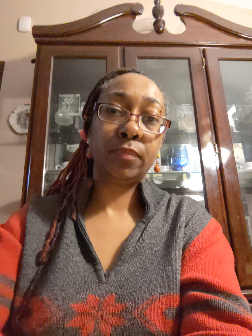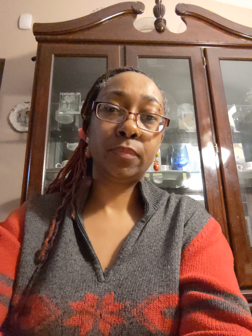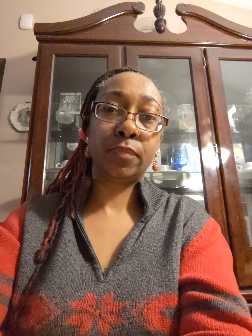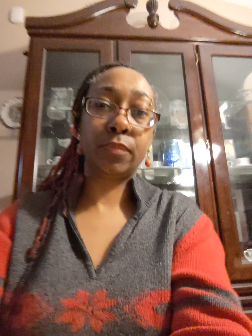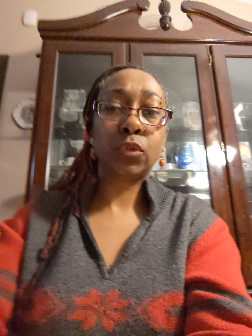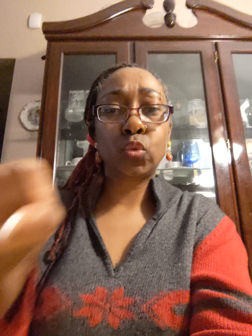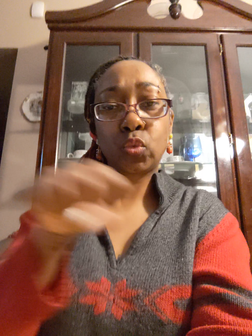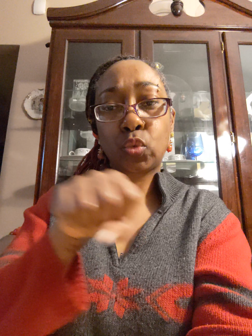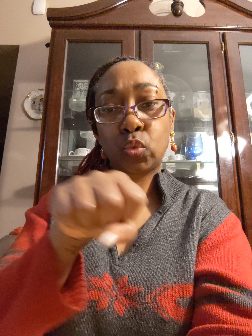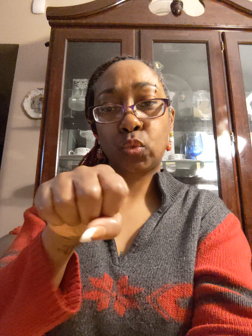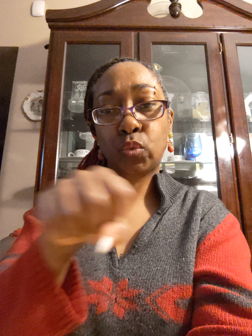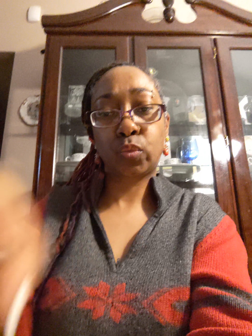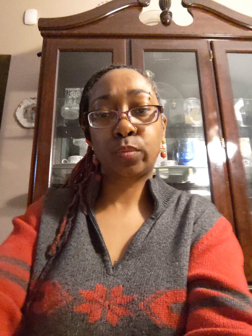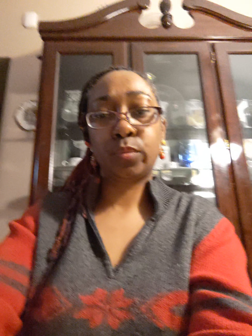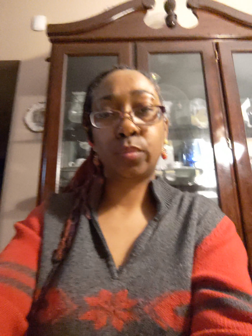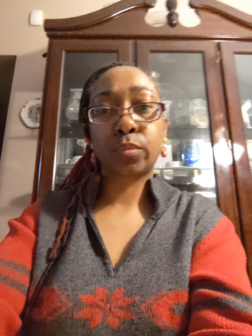shoe